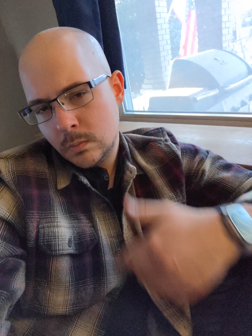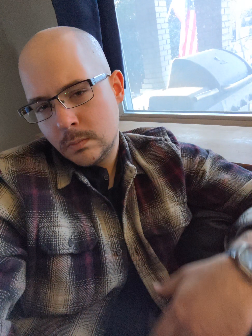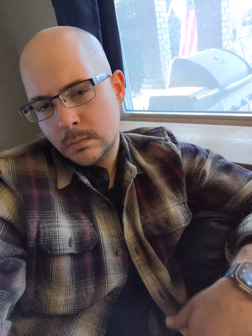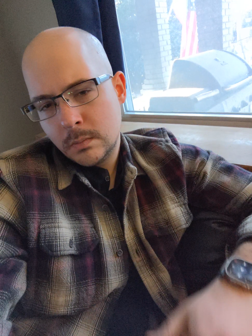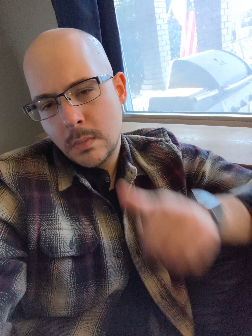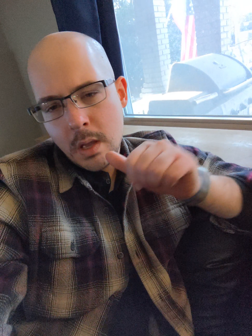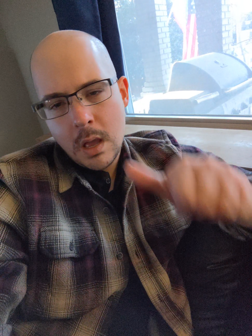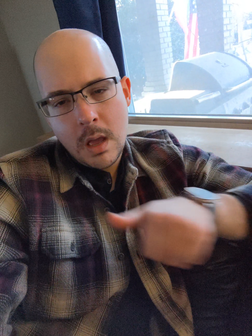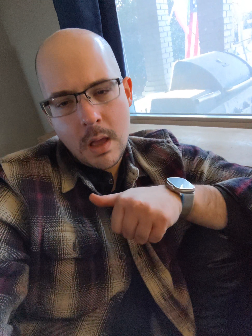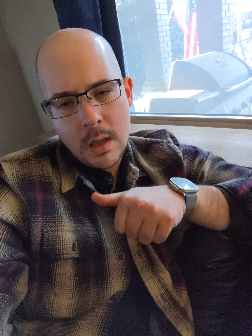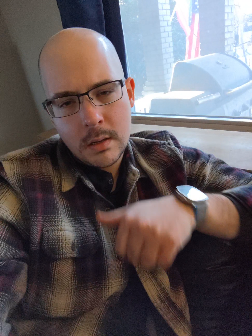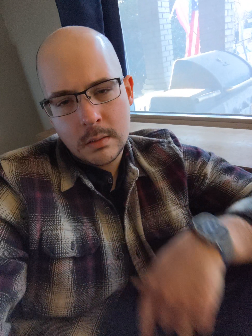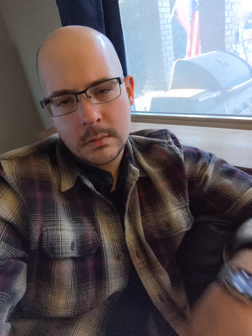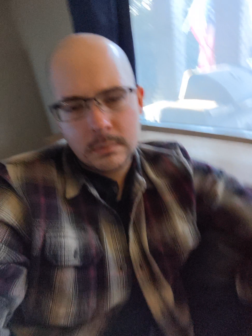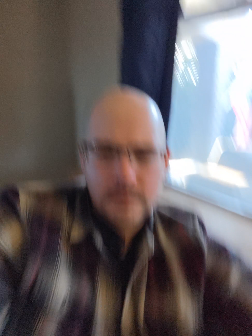hide